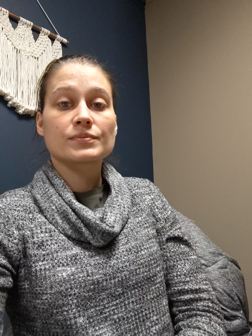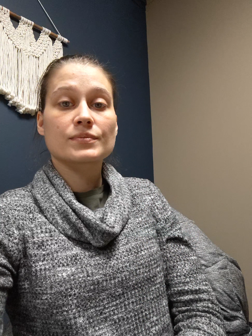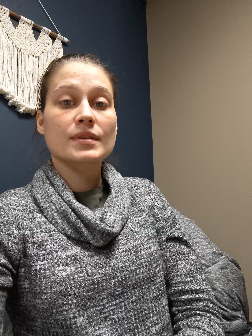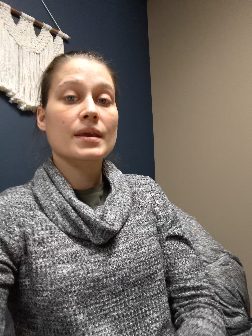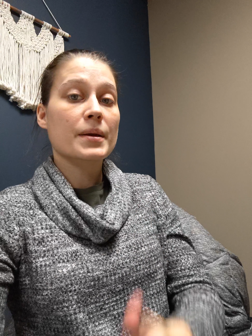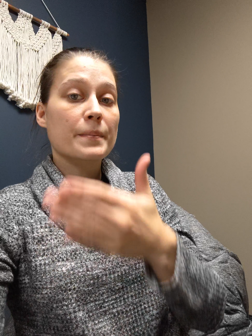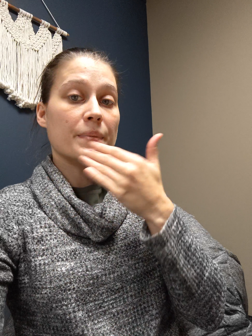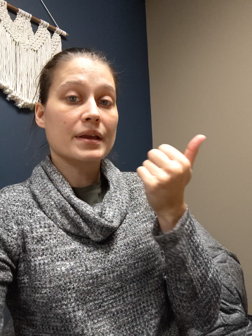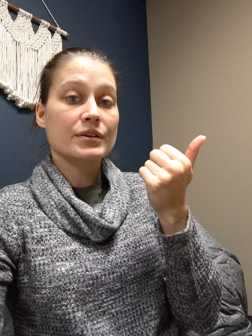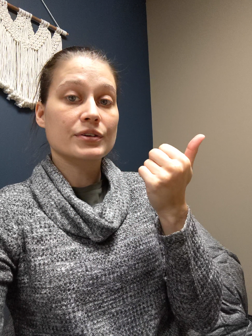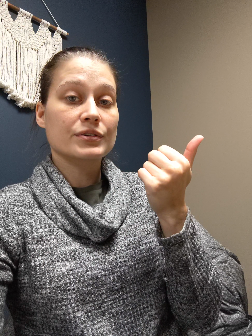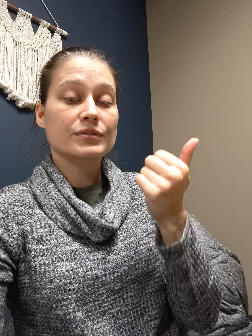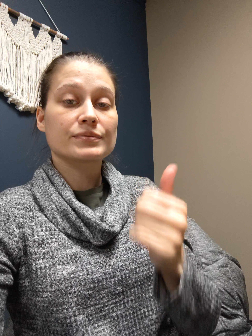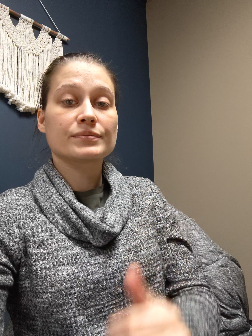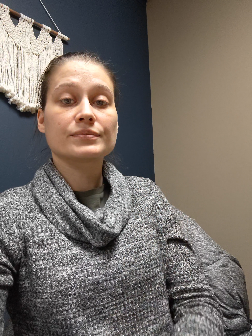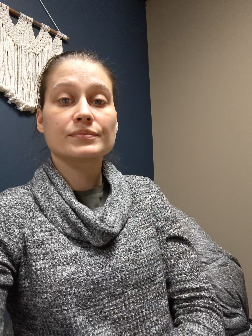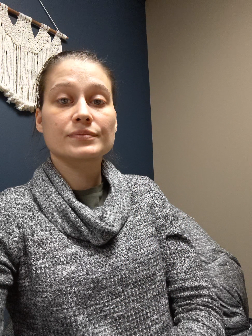better